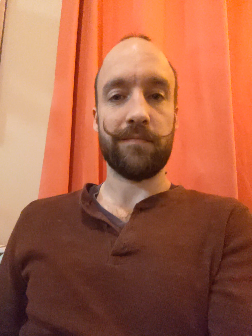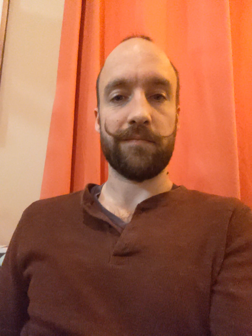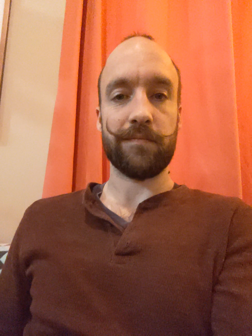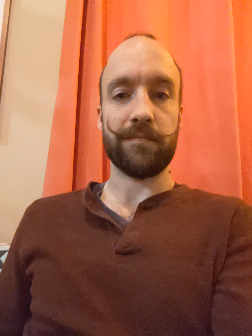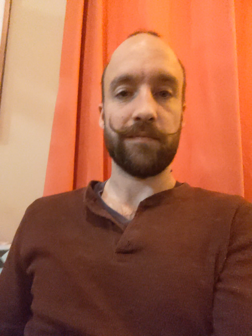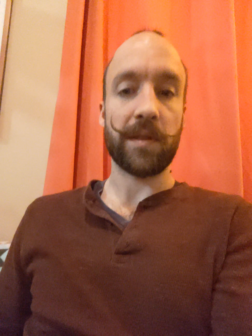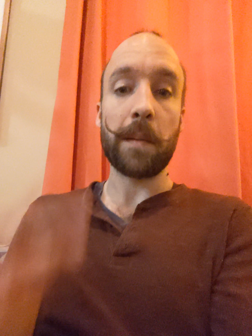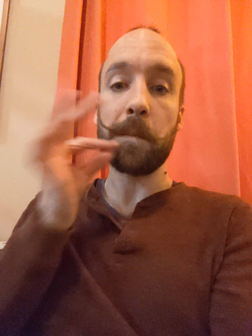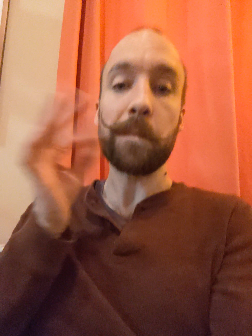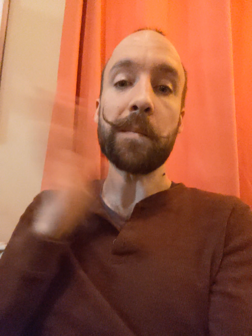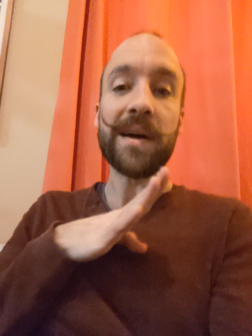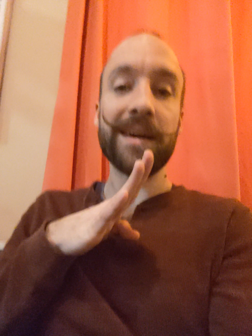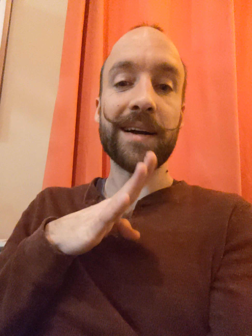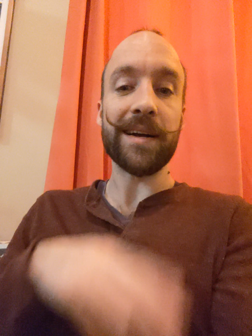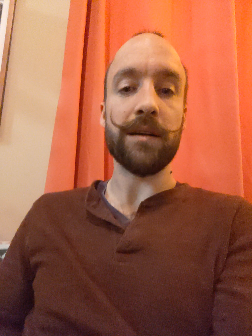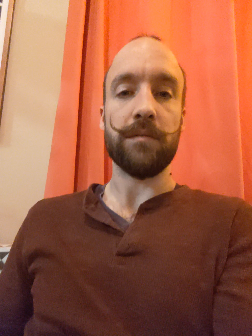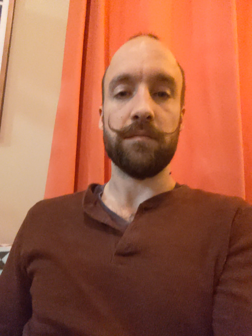bee